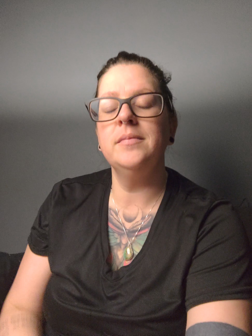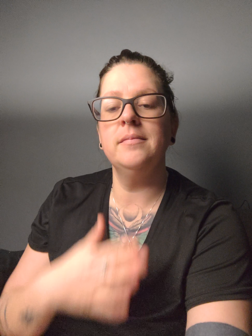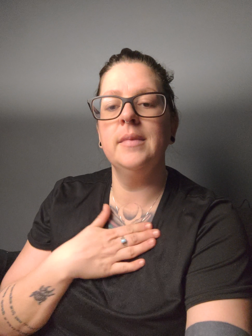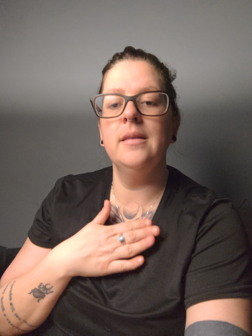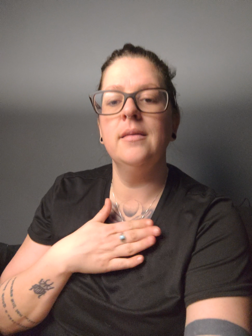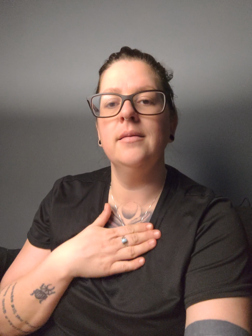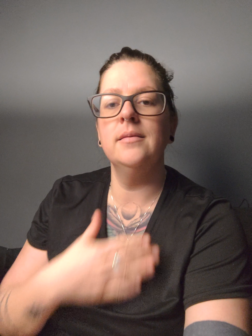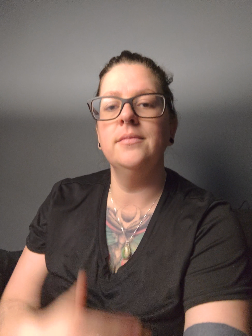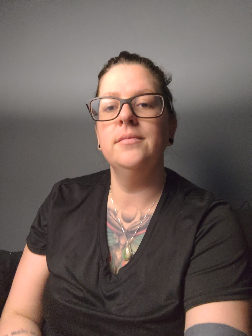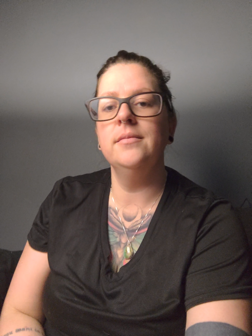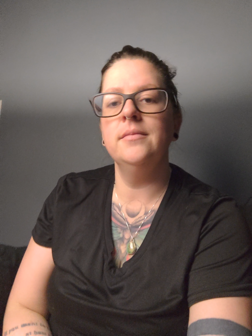my